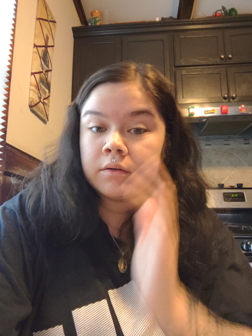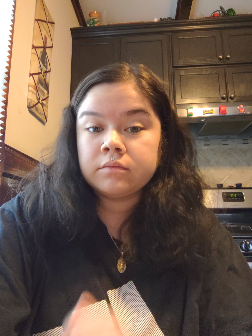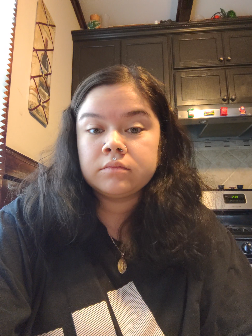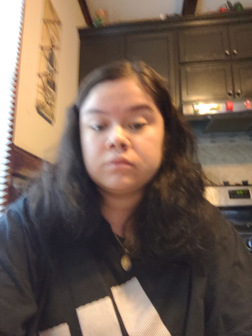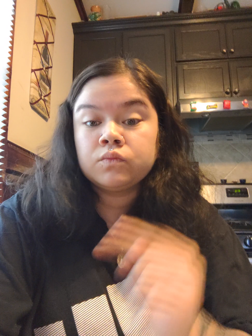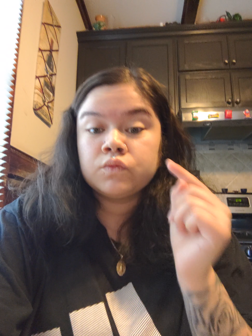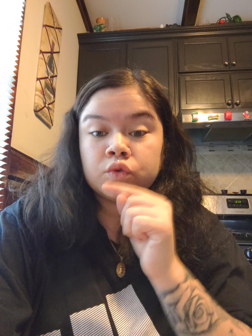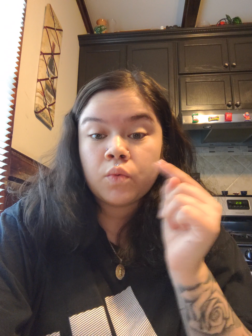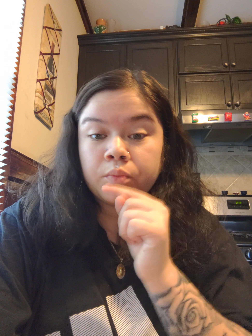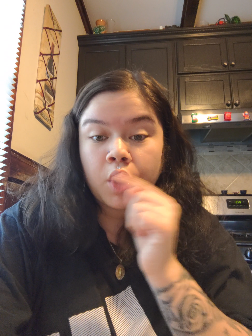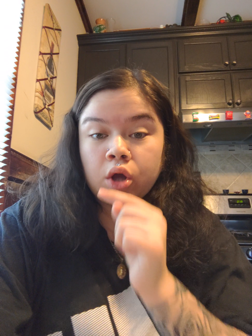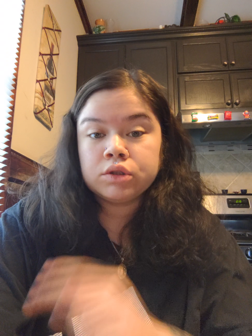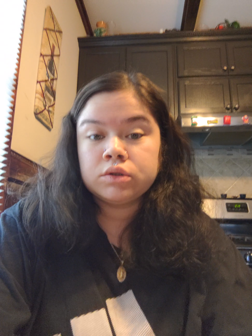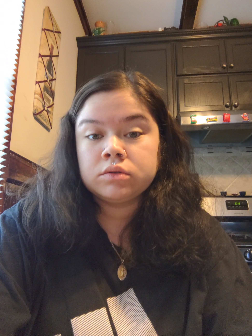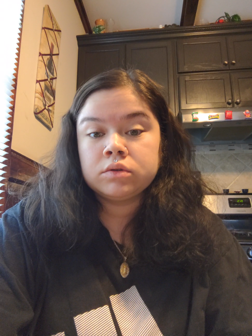toothbrush